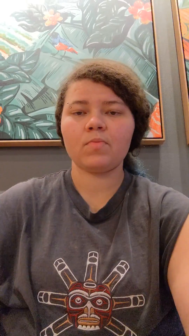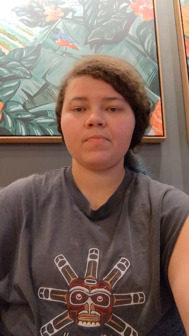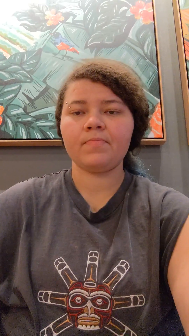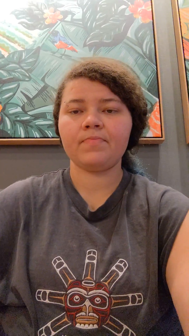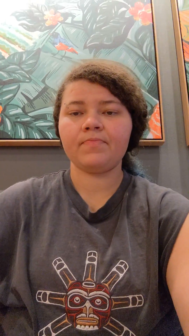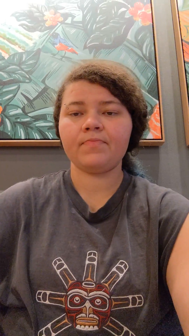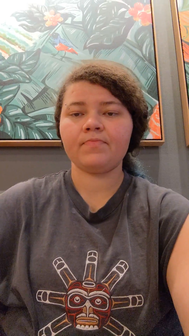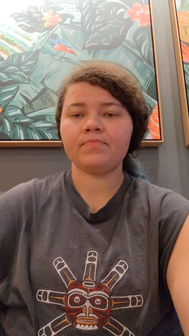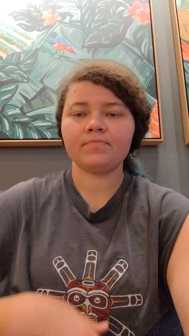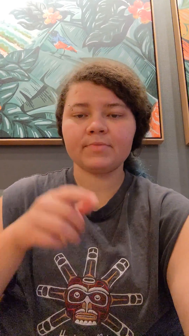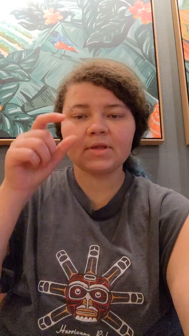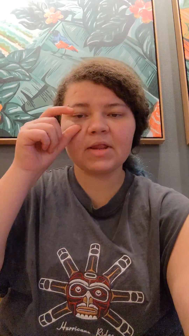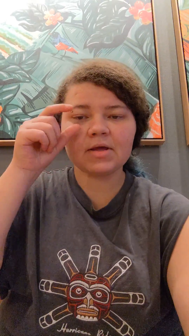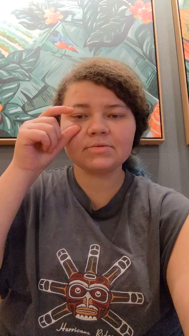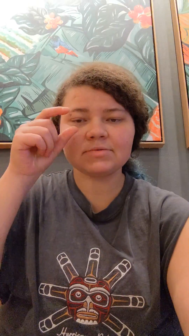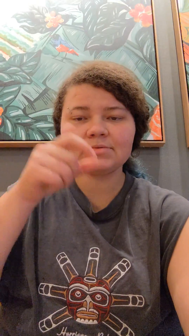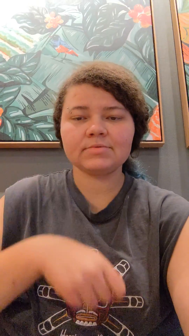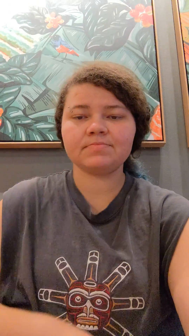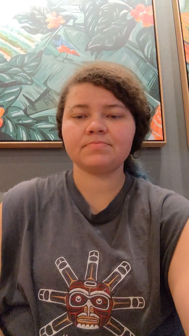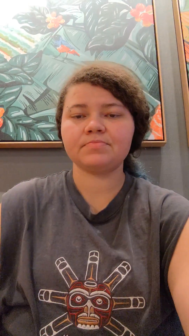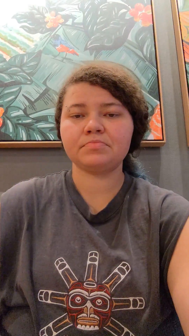glasses